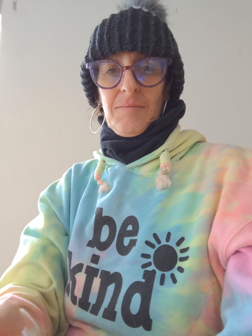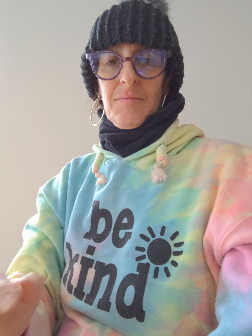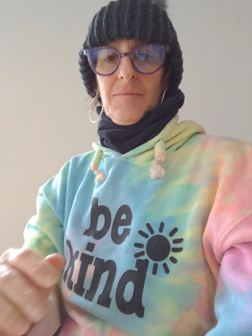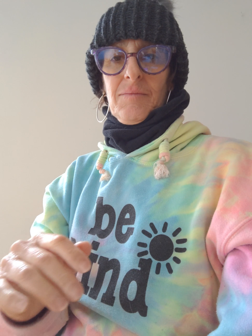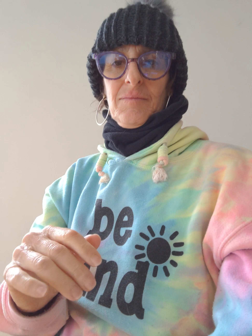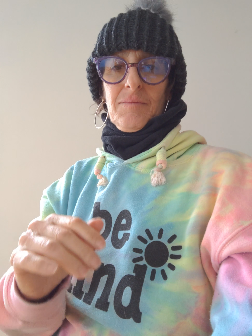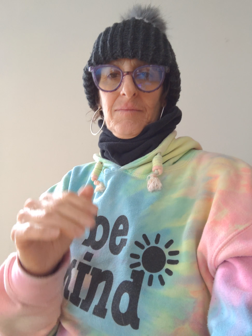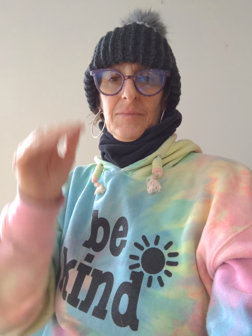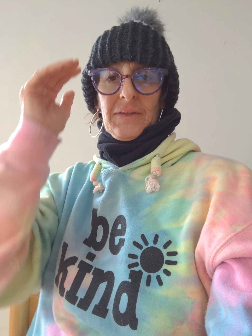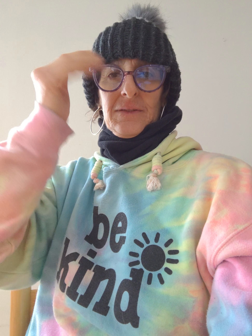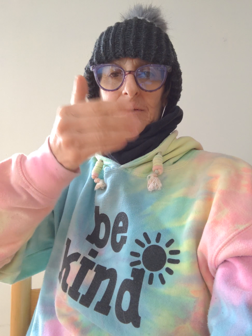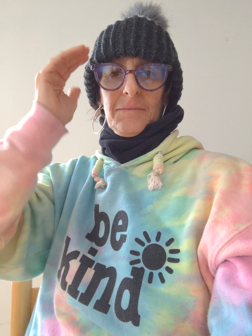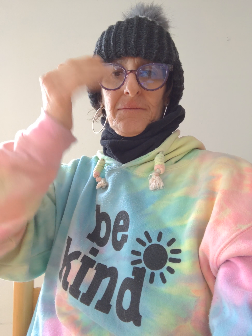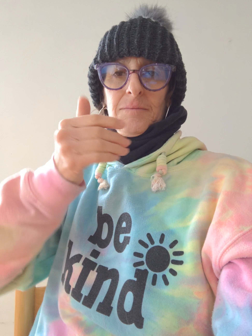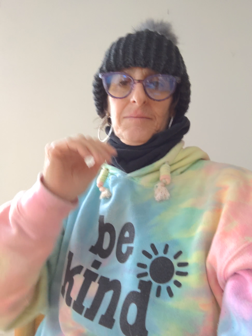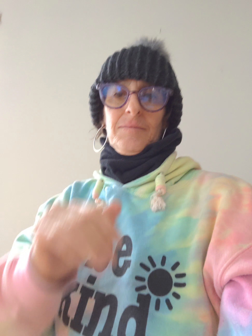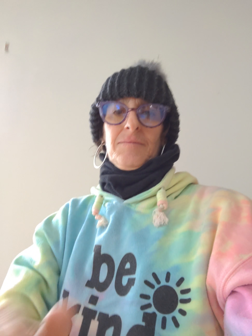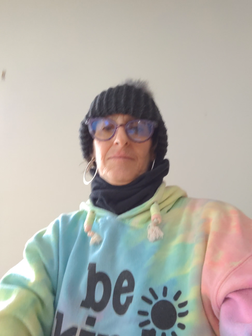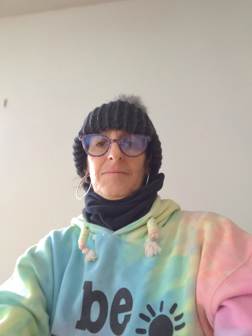sleepy